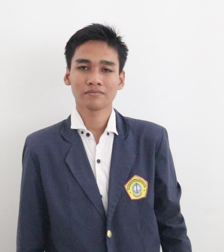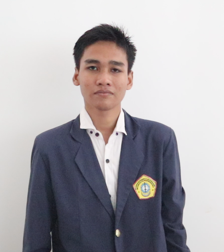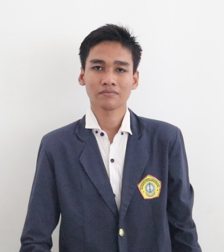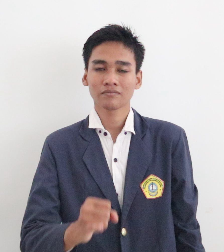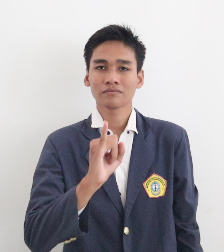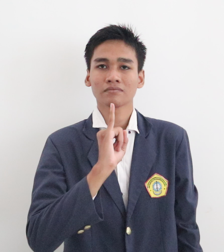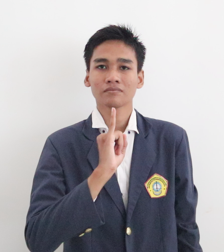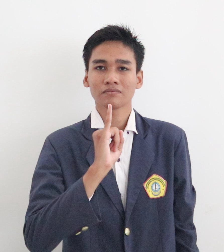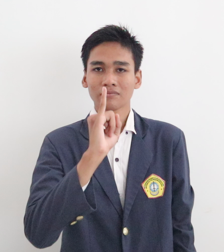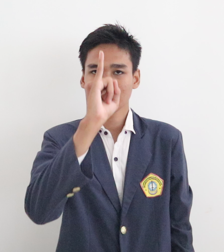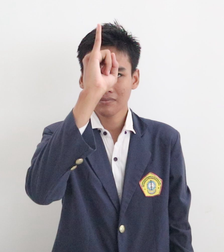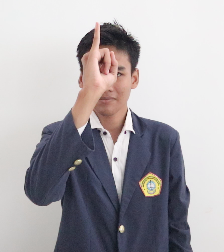I